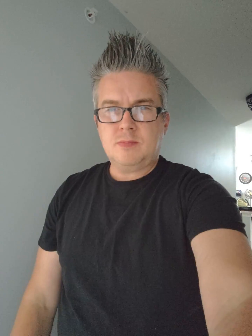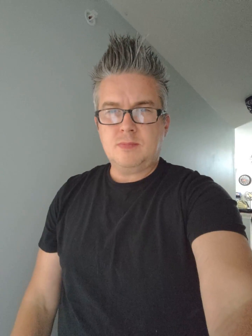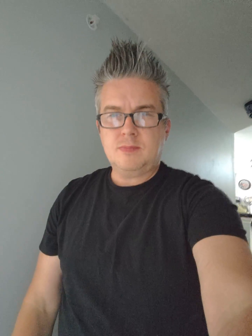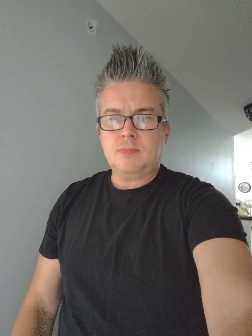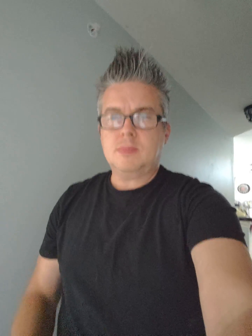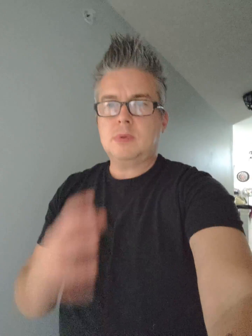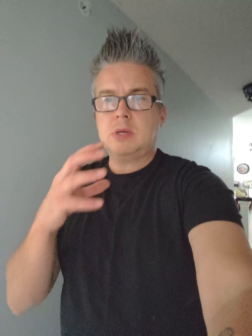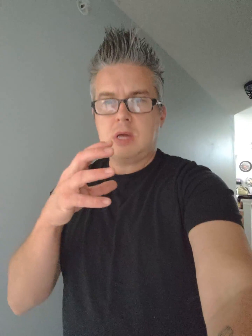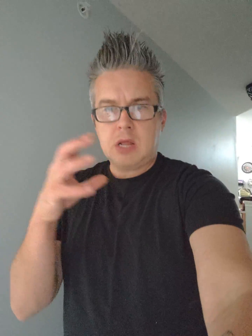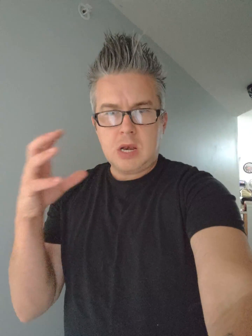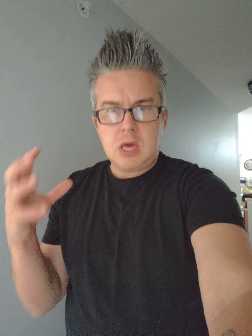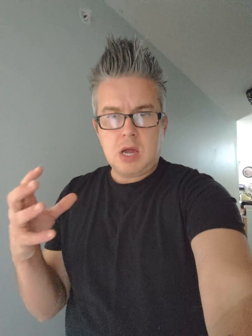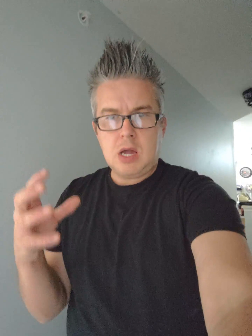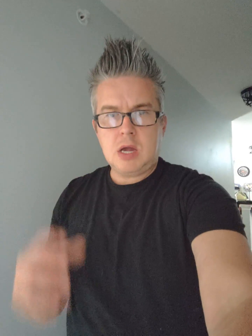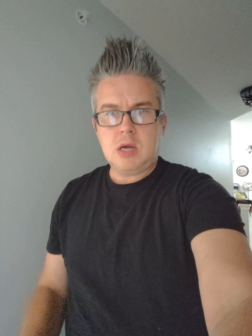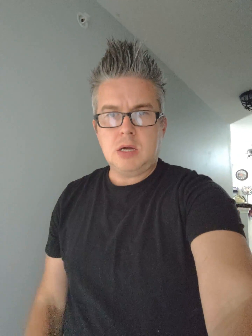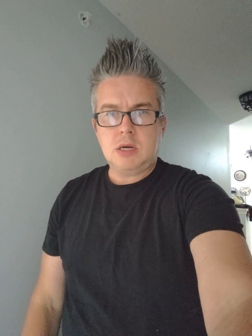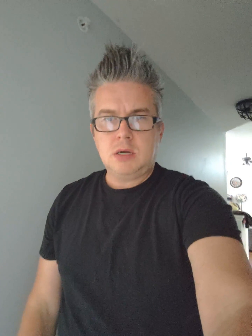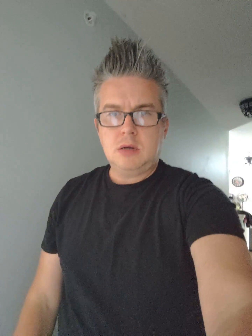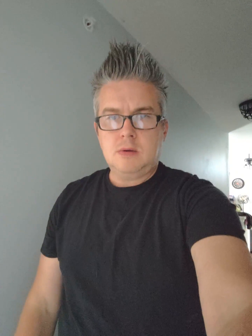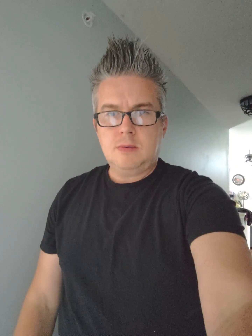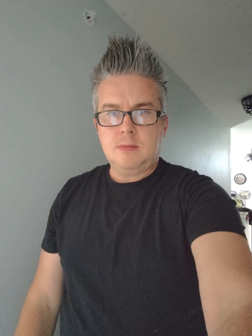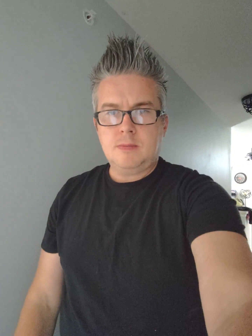a lot